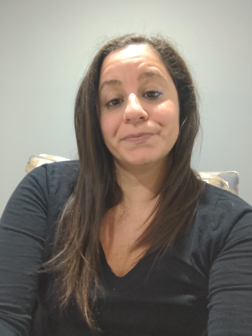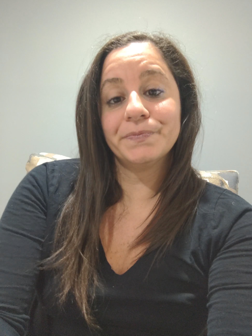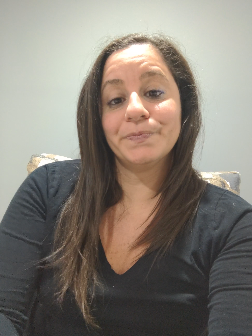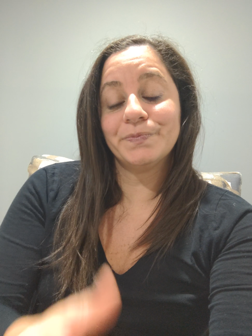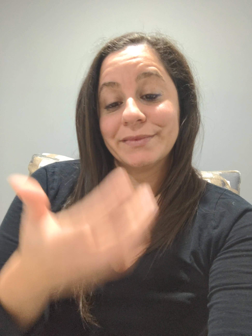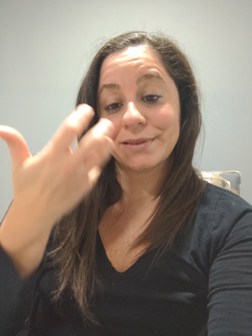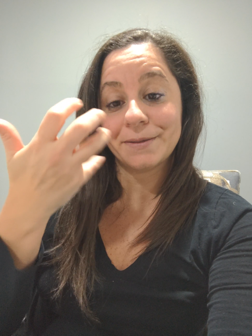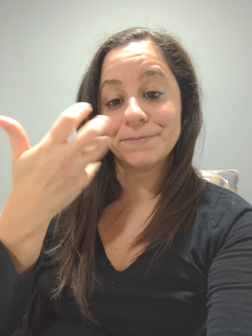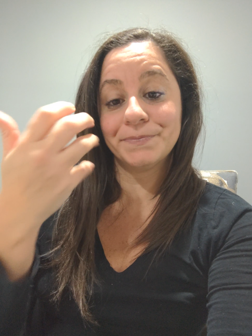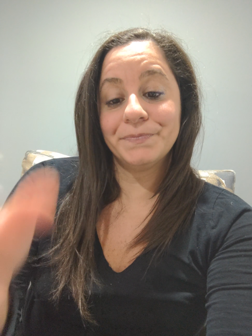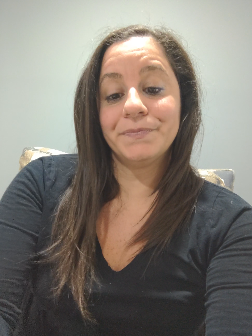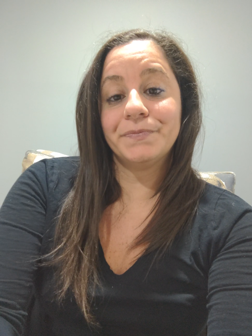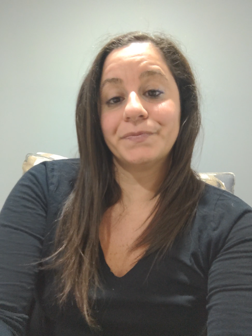tiger